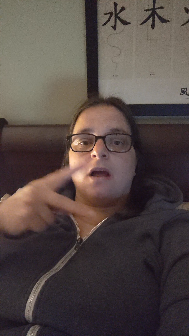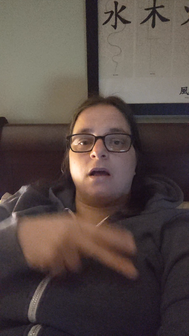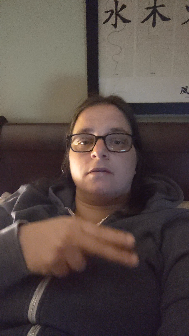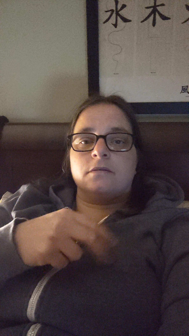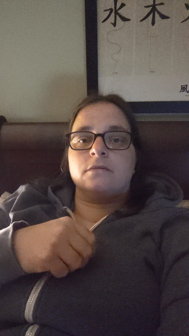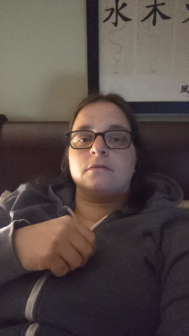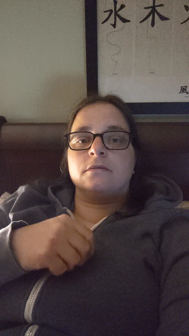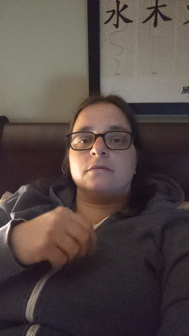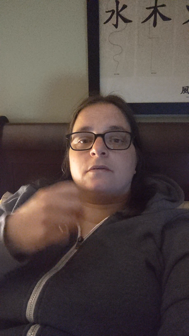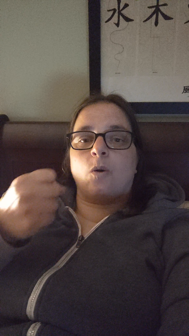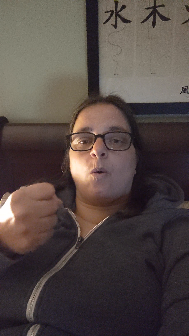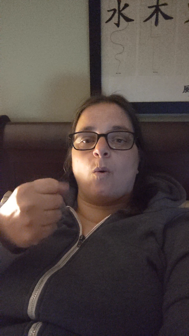hold